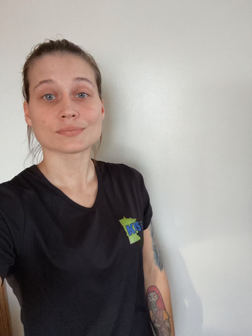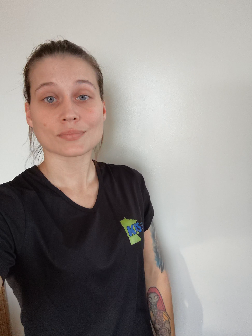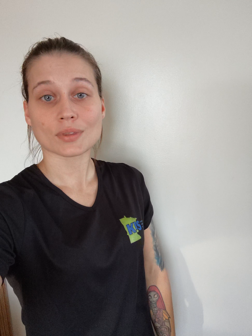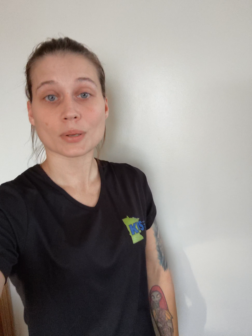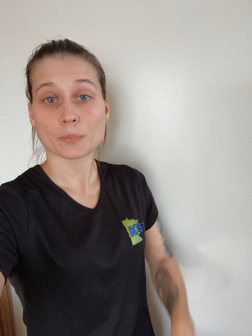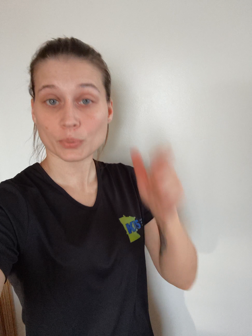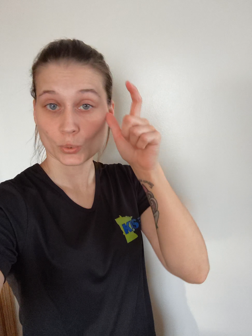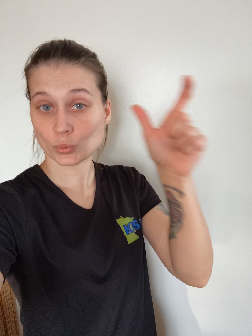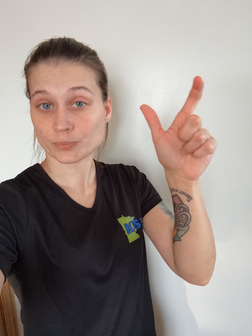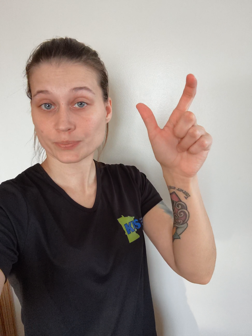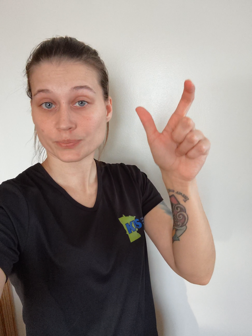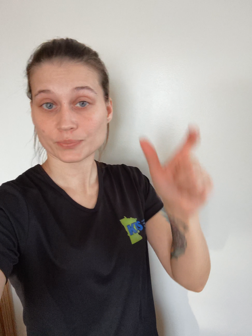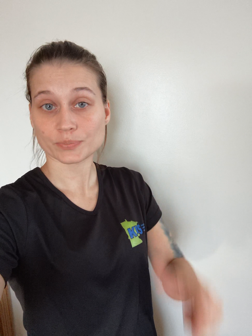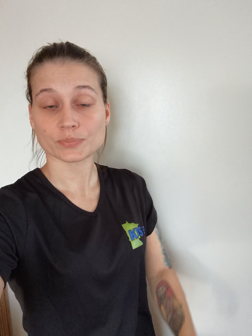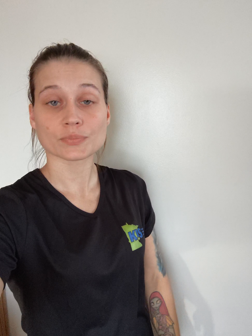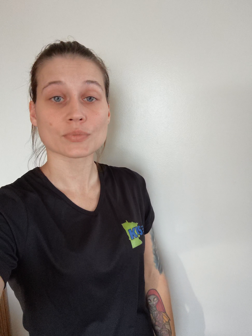moon